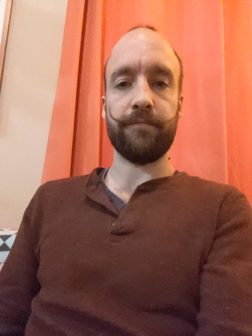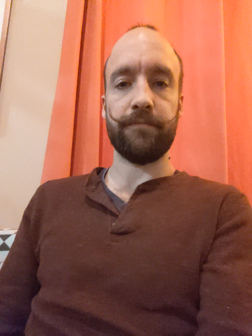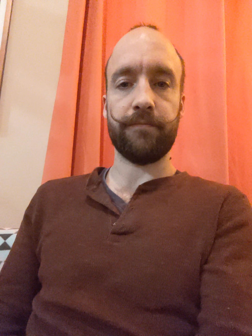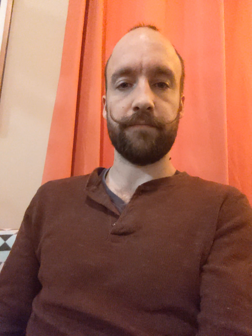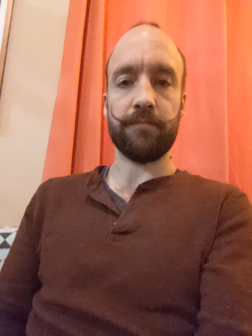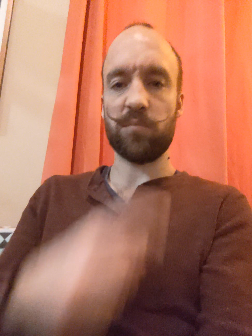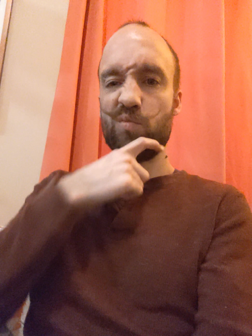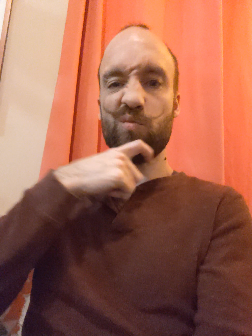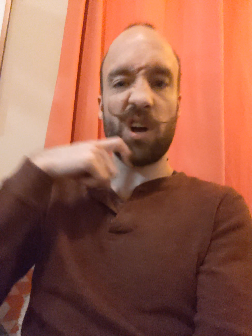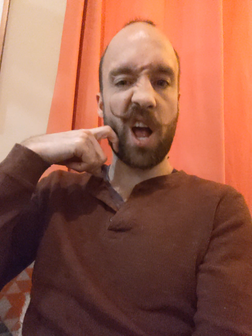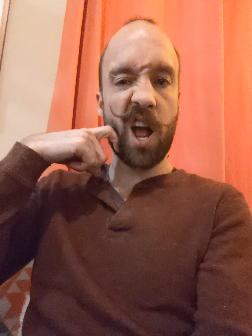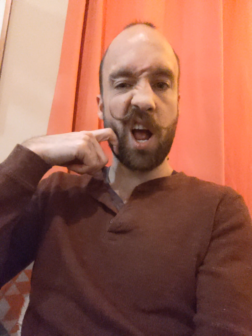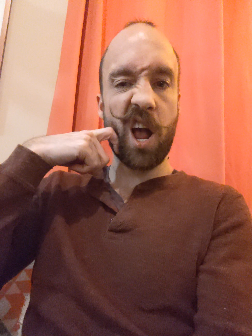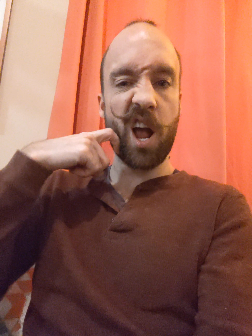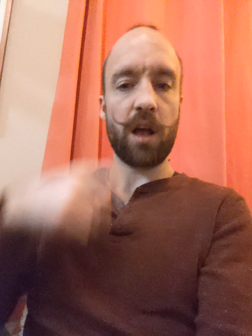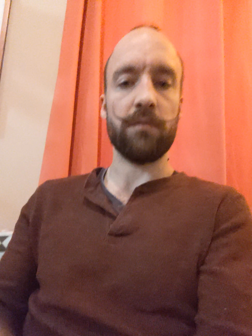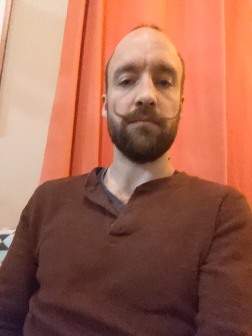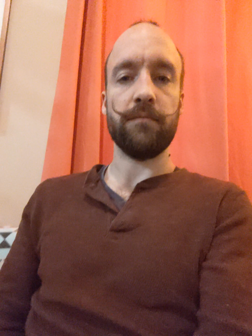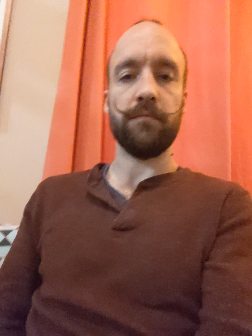dry